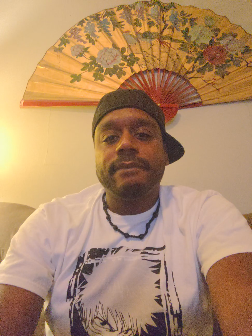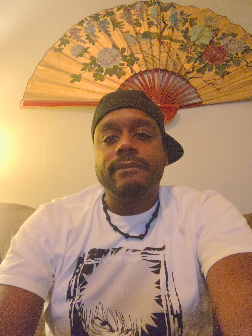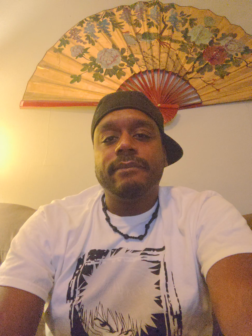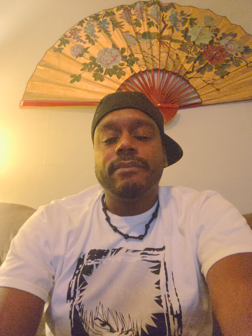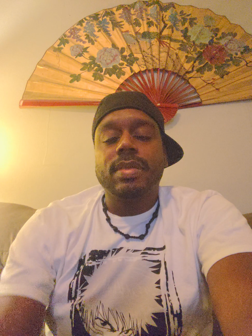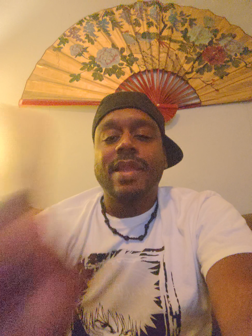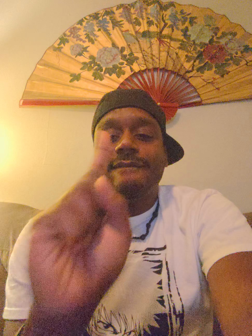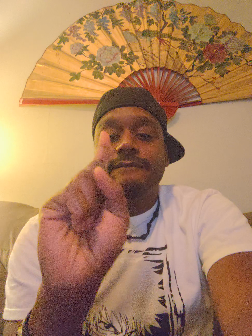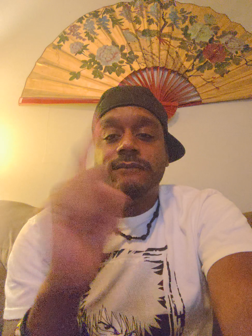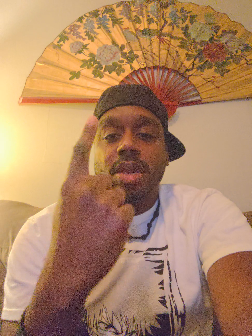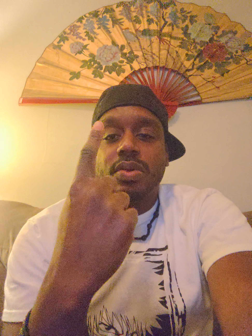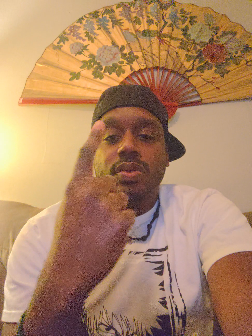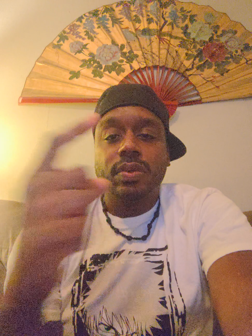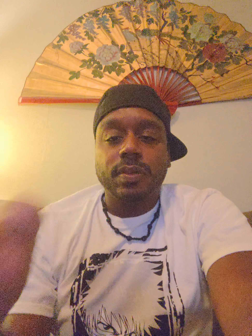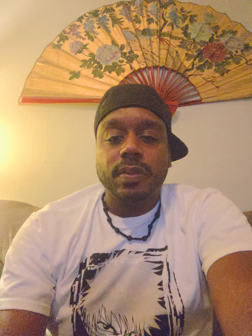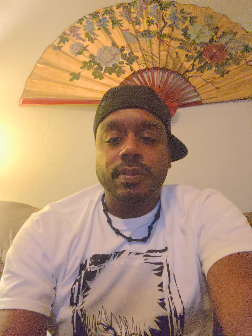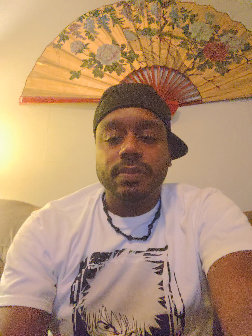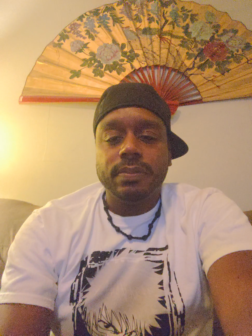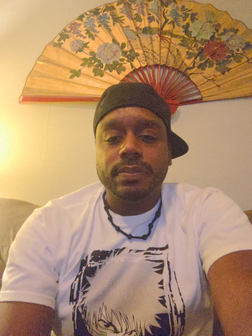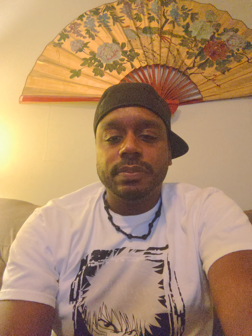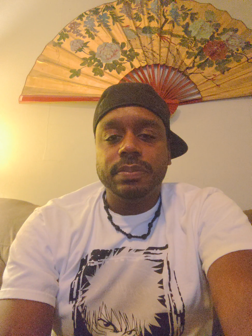first